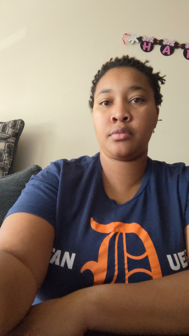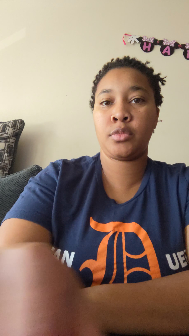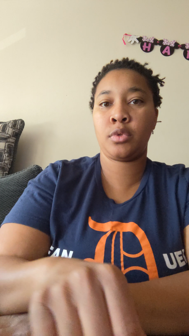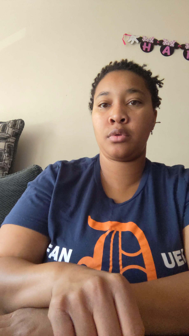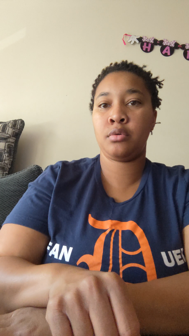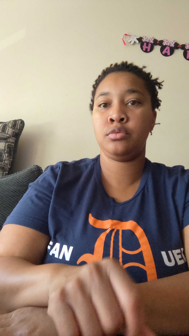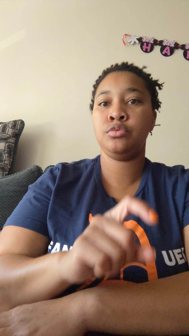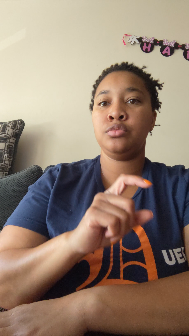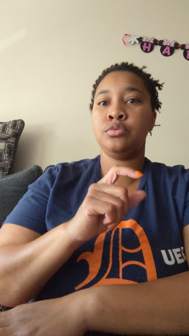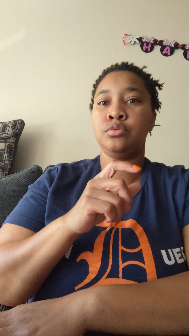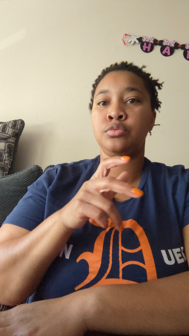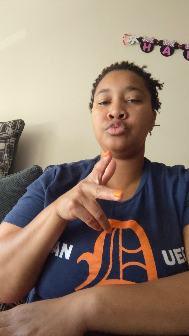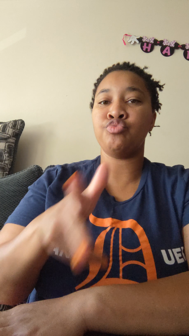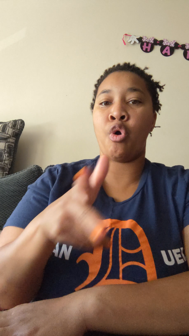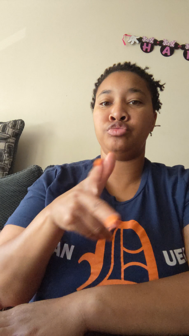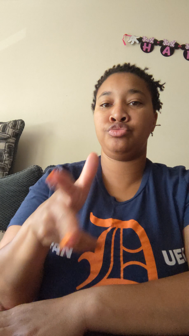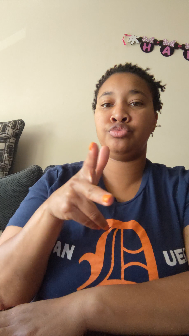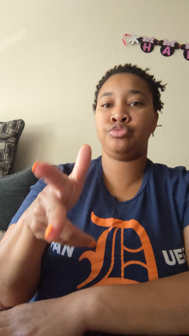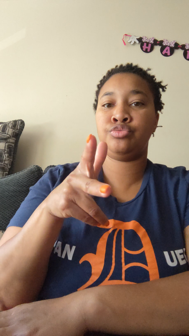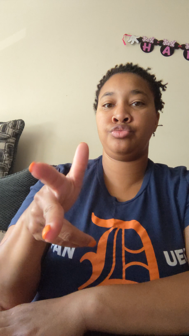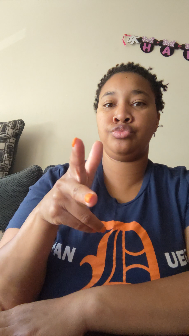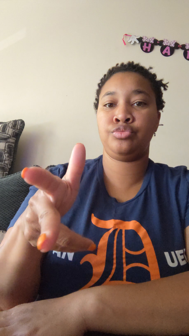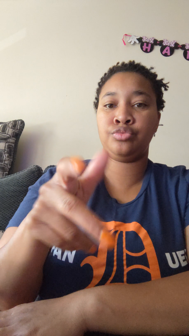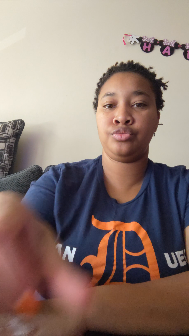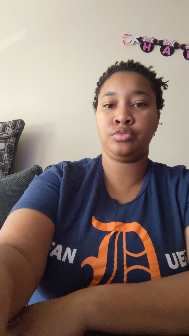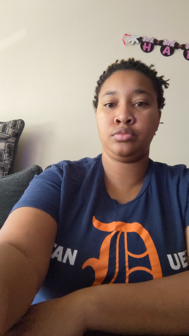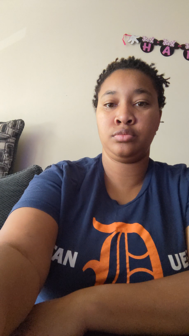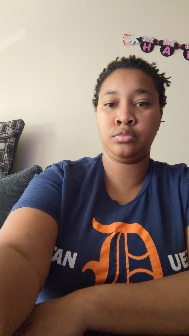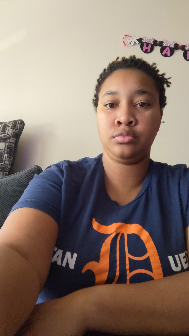garage